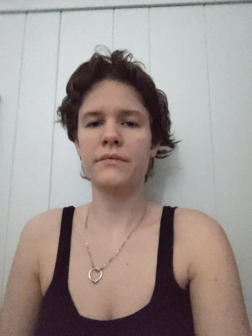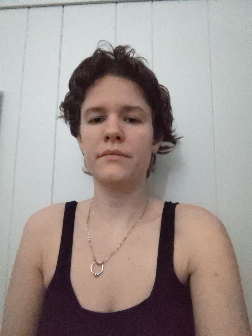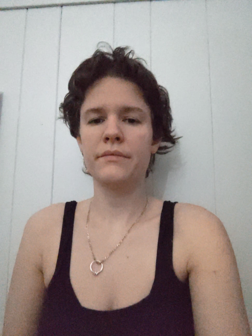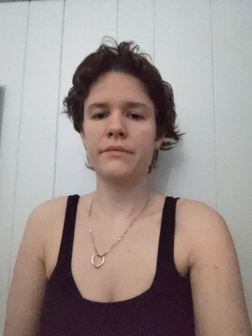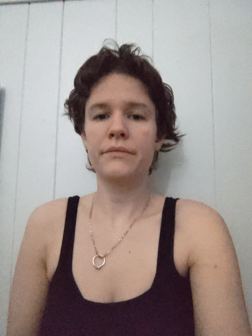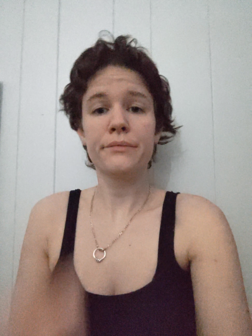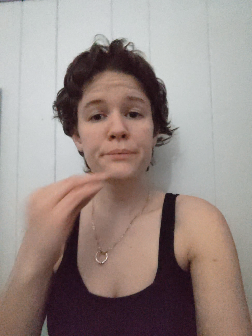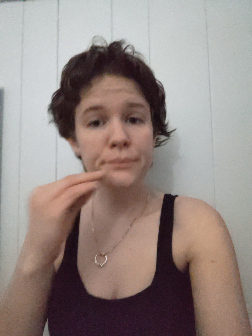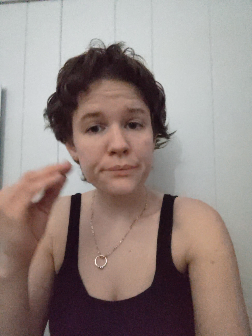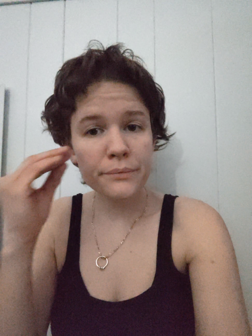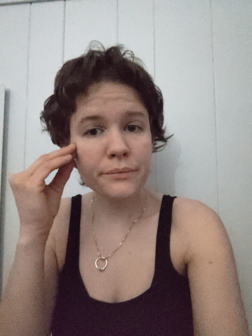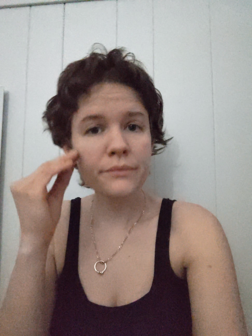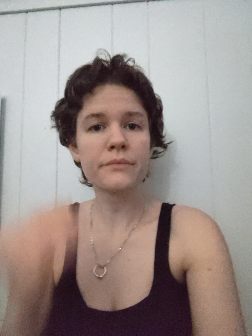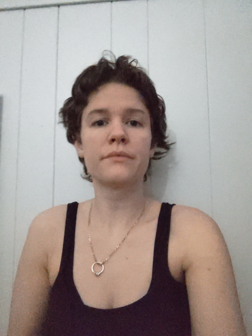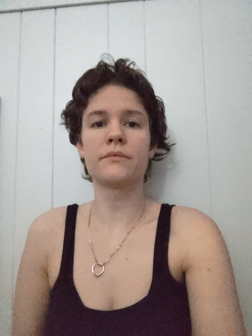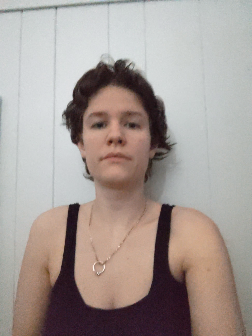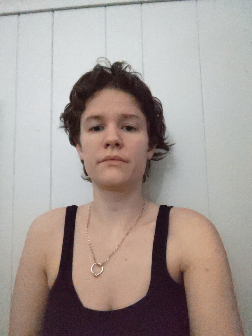home